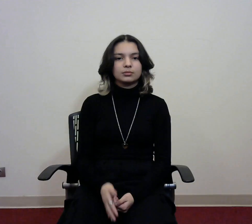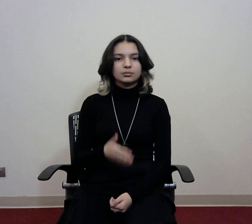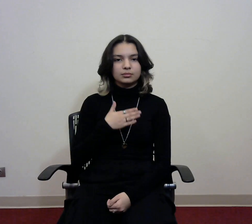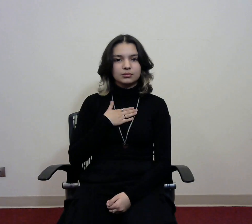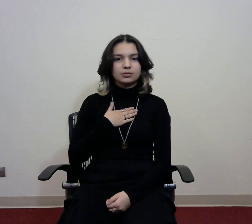mən